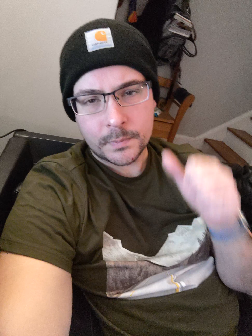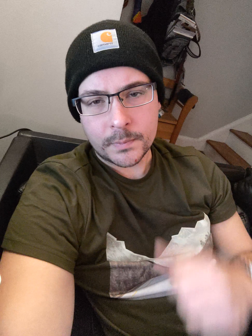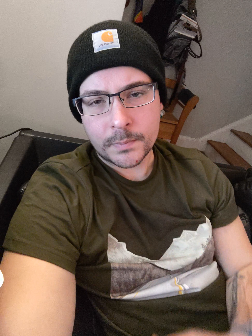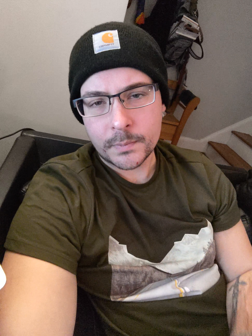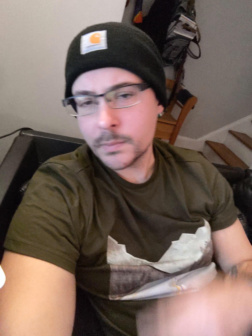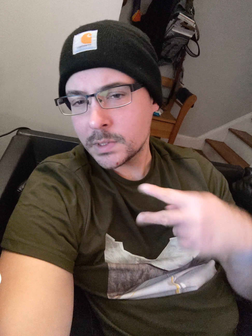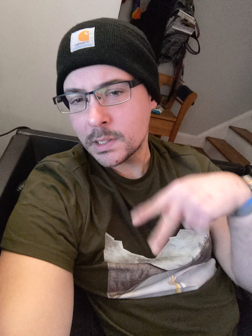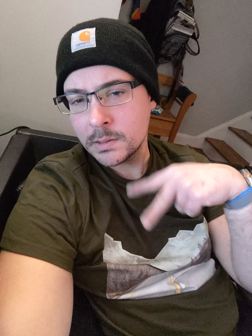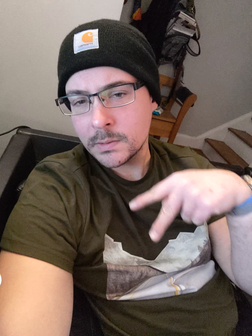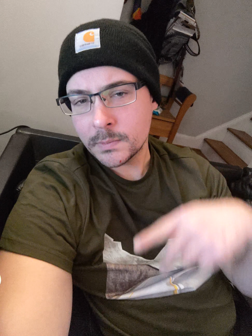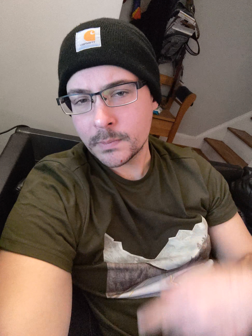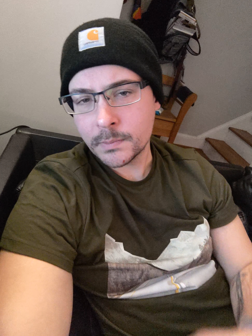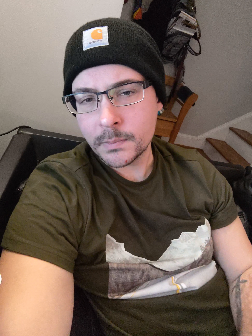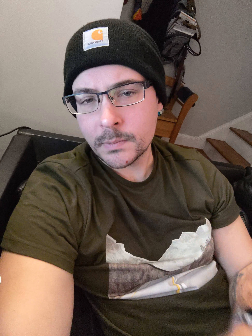dance